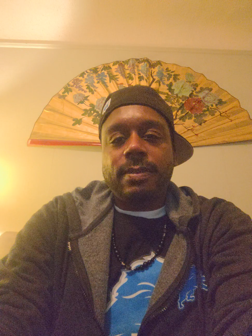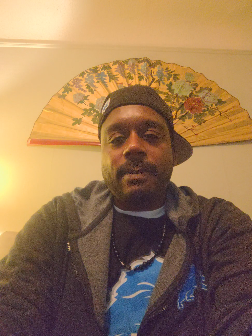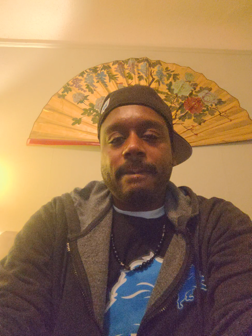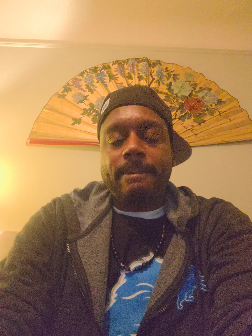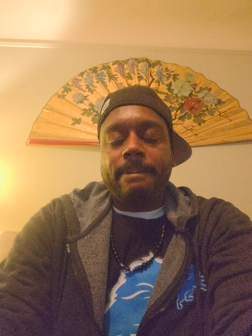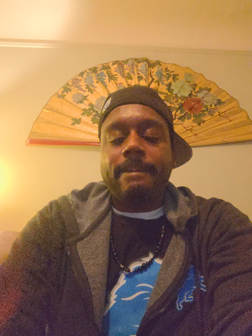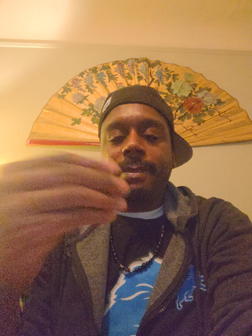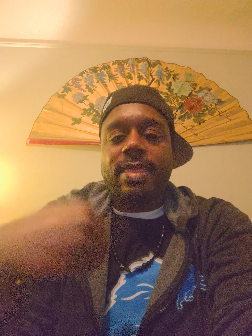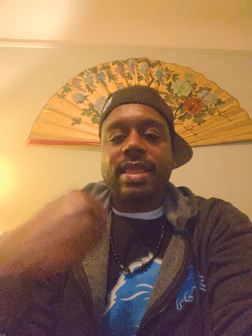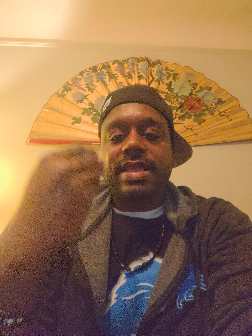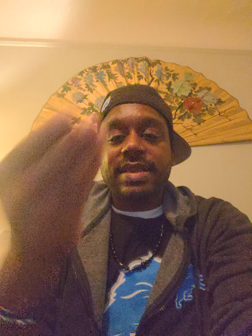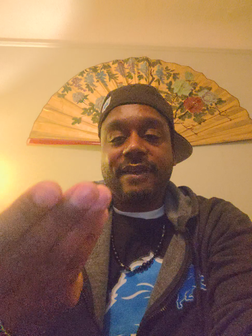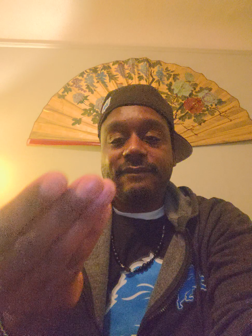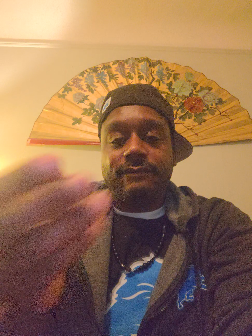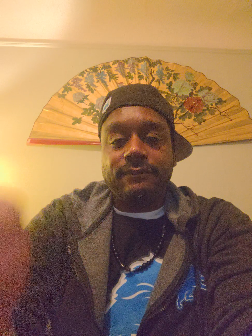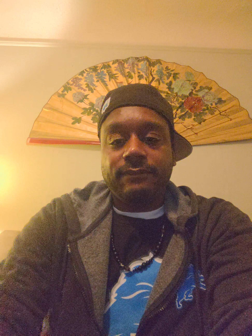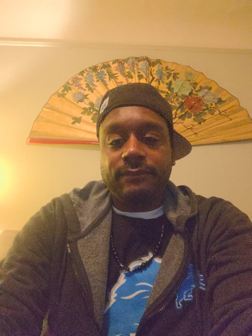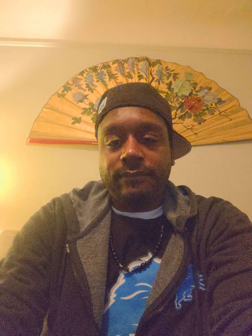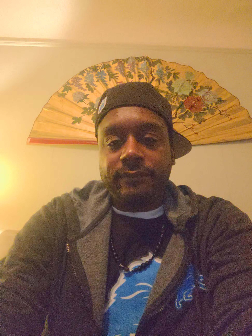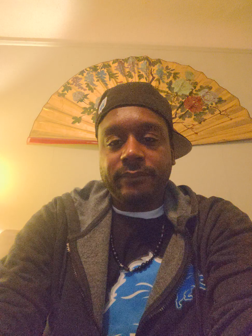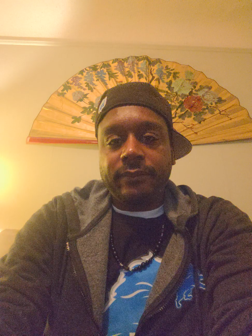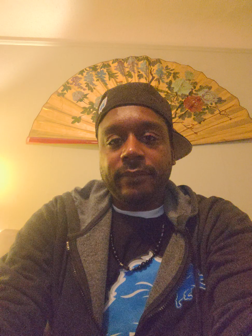give